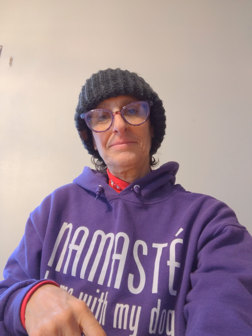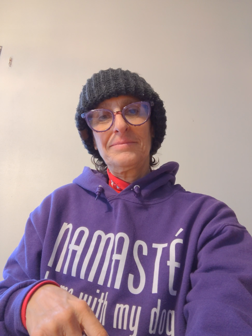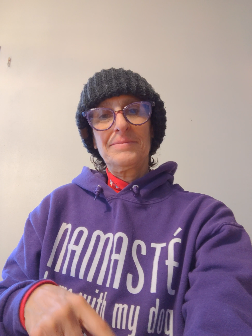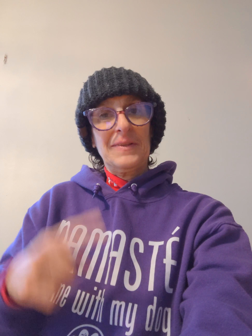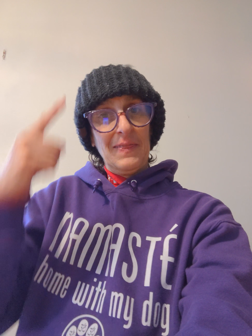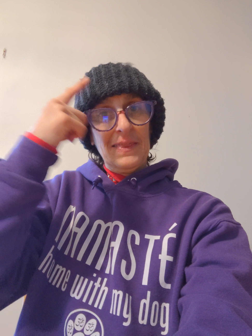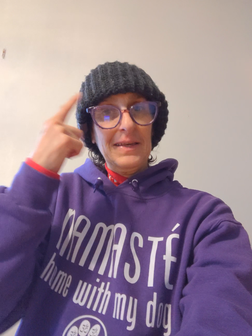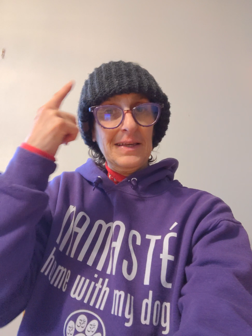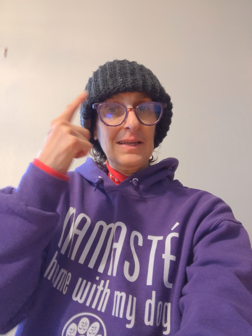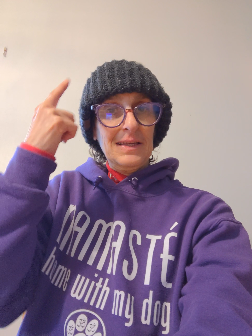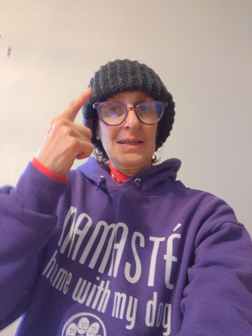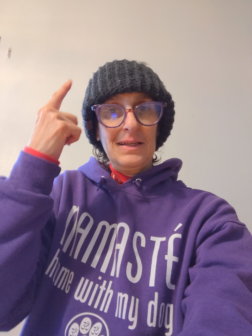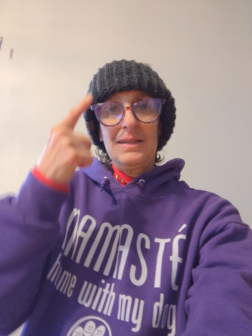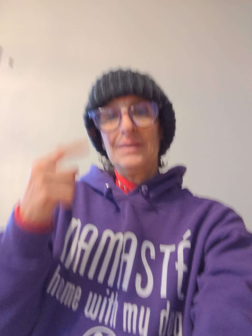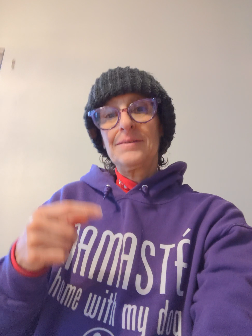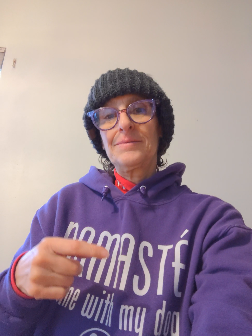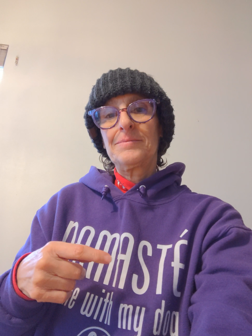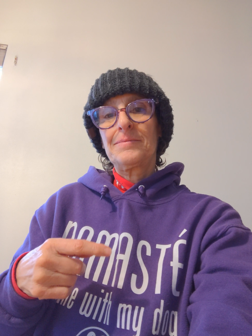think